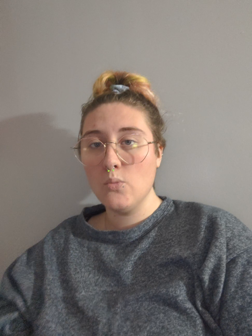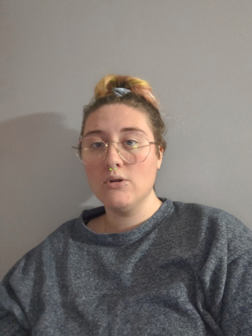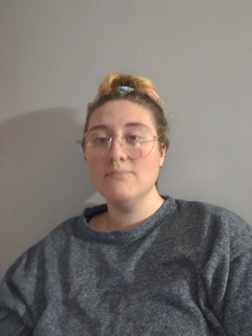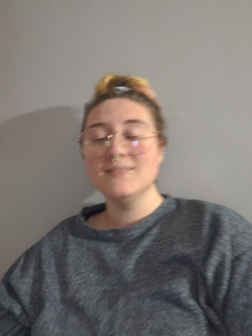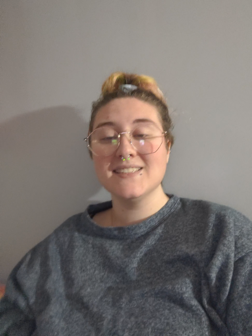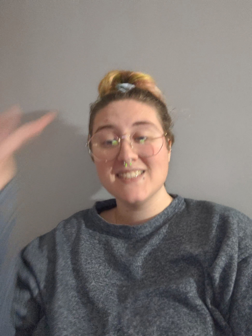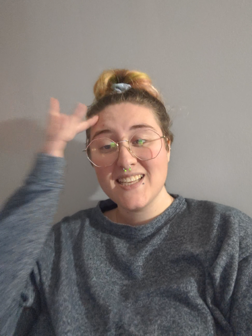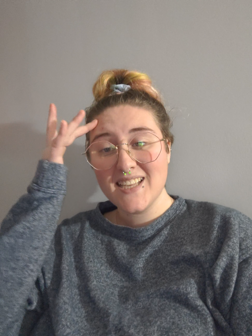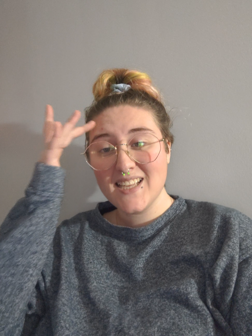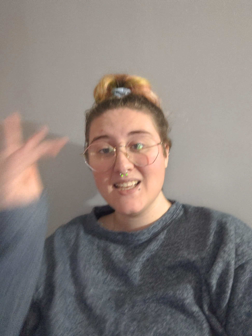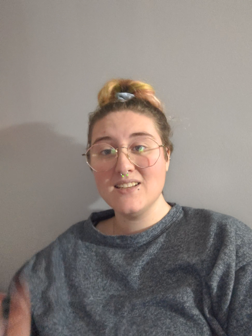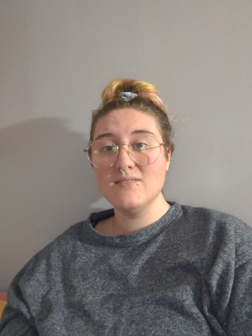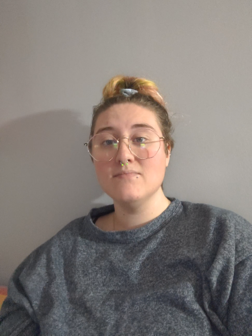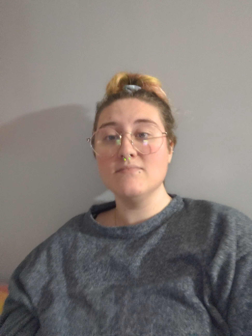sick